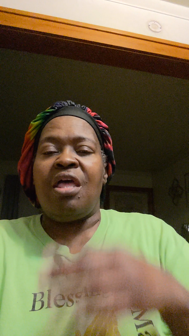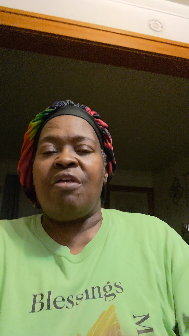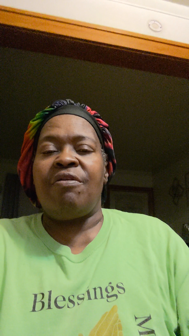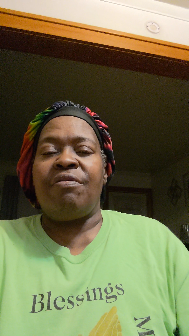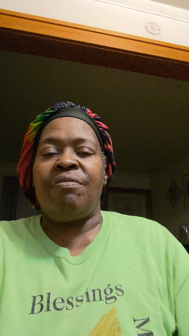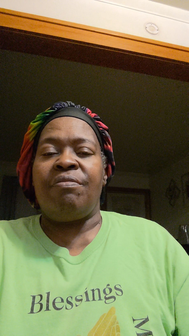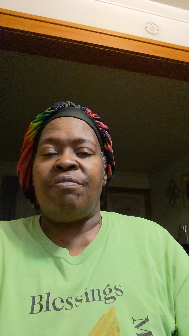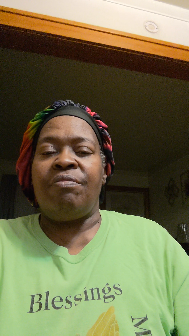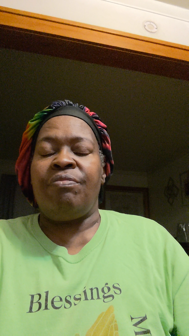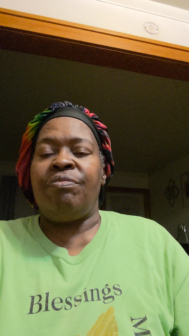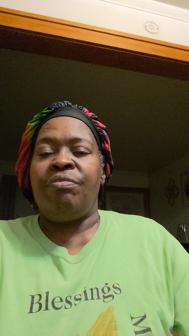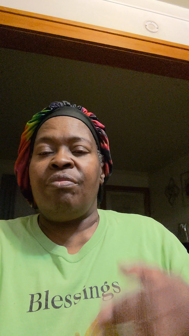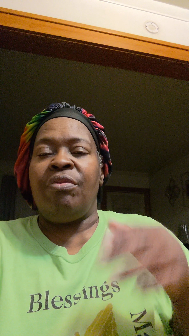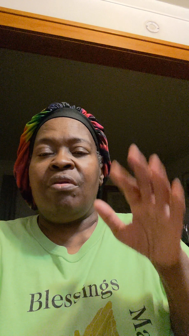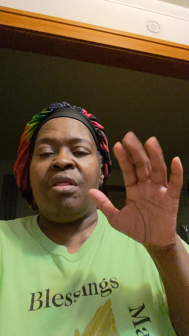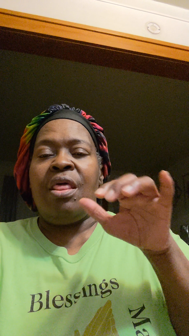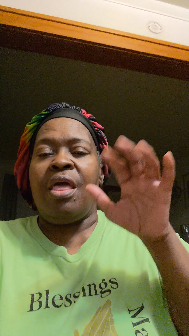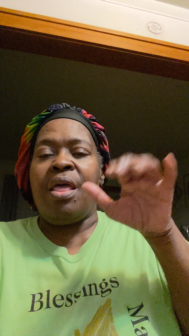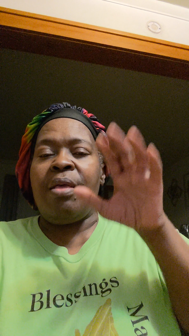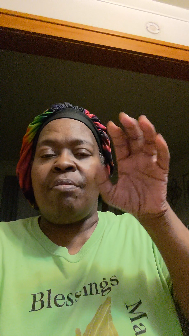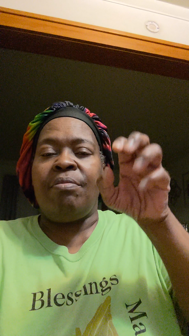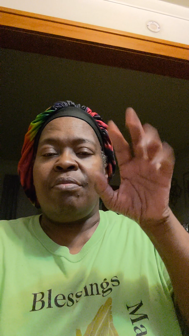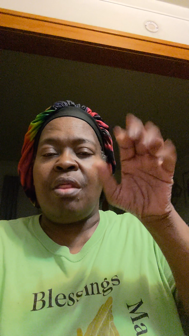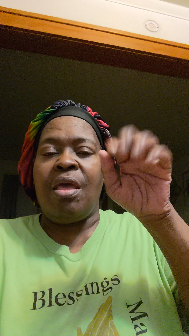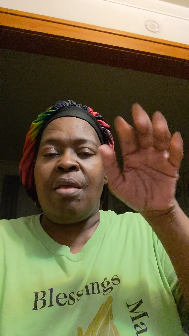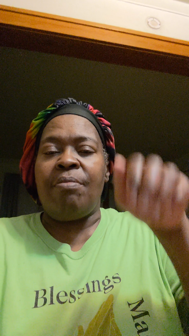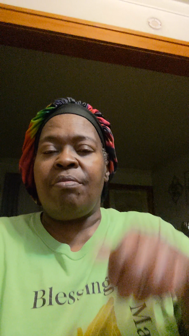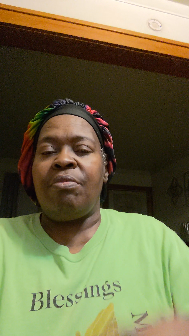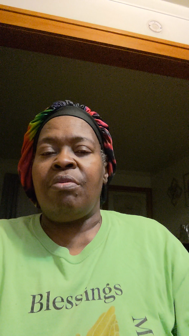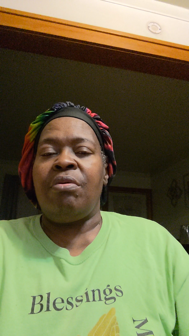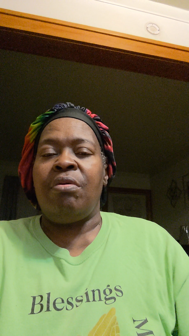ladder